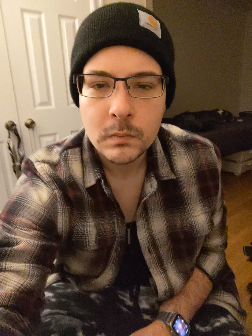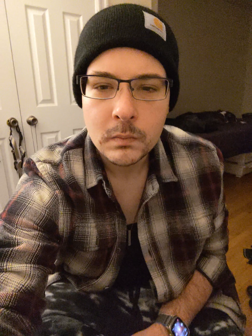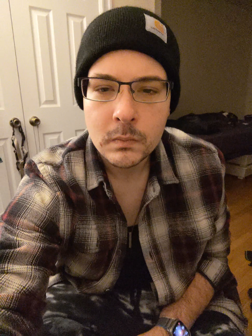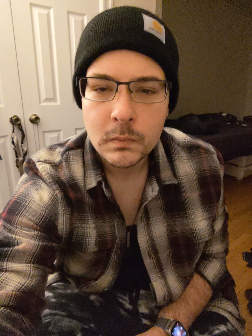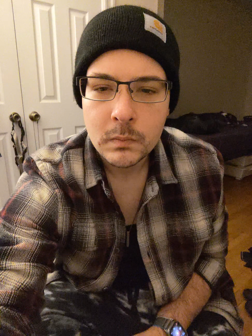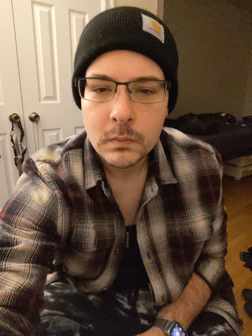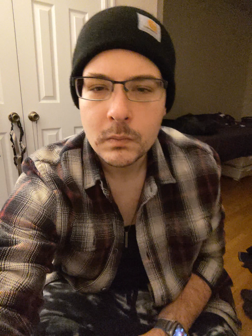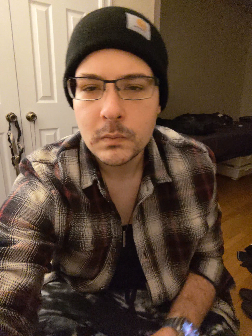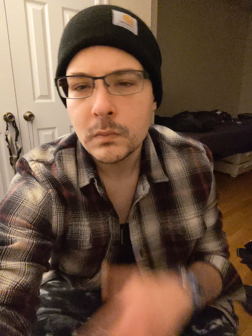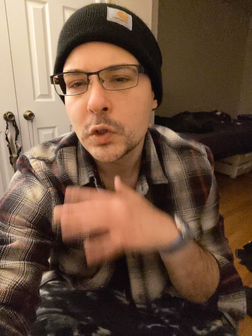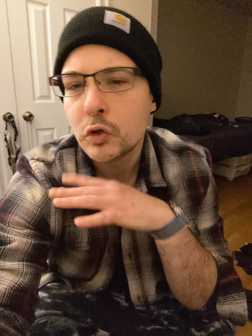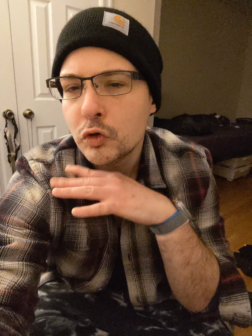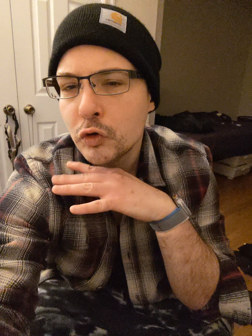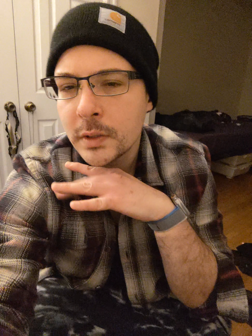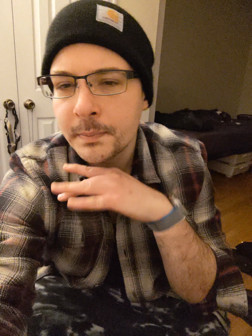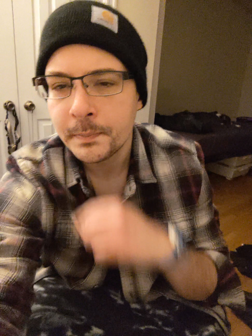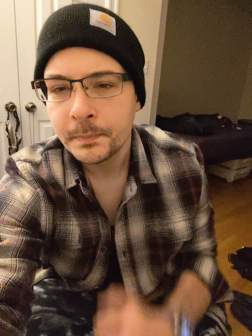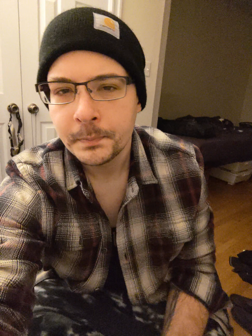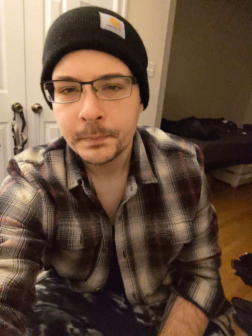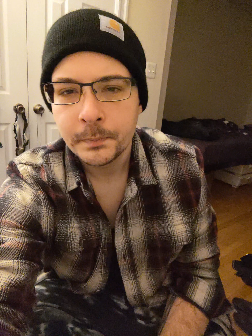dirty